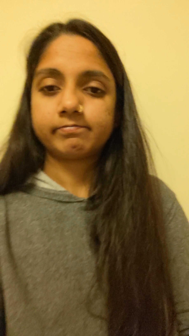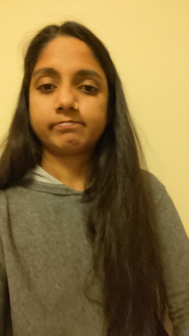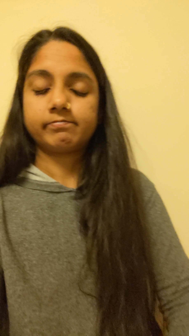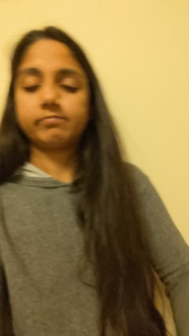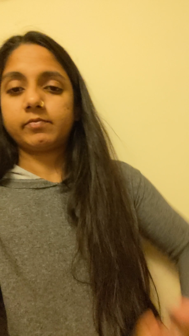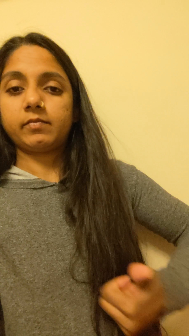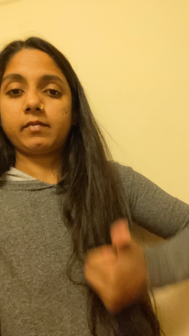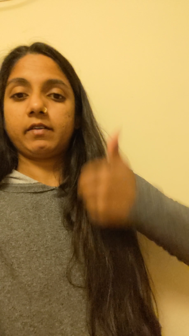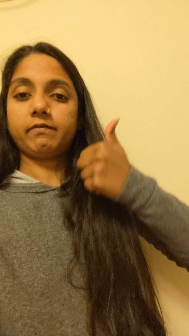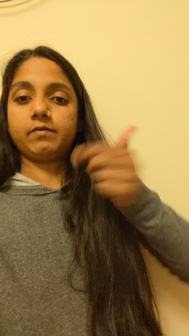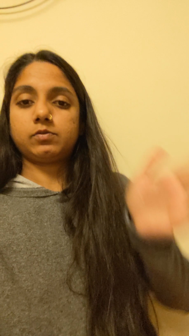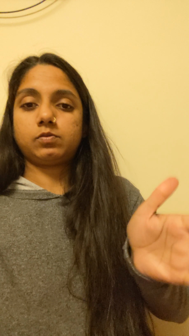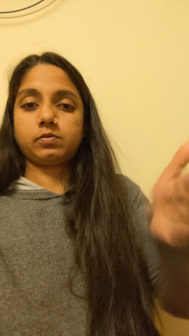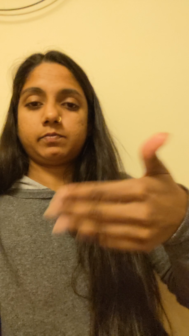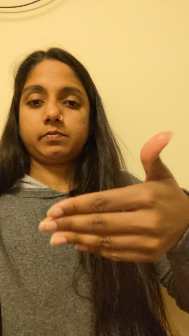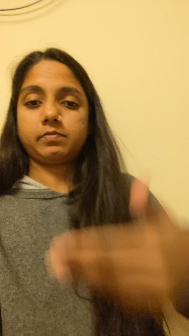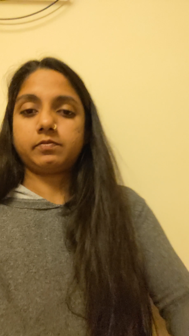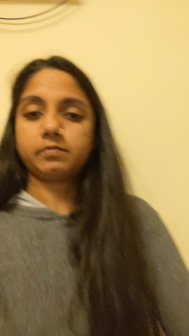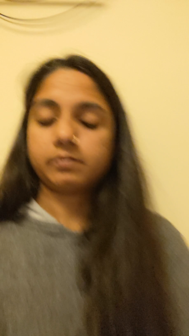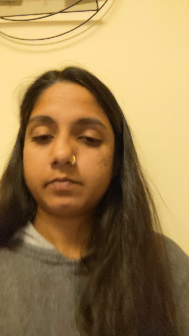living room